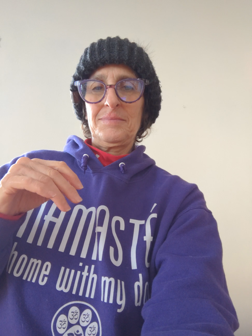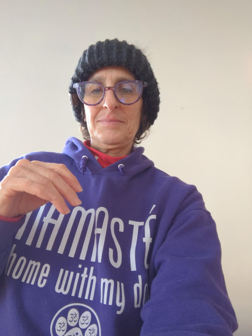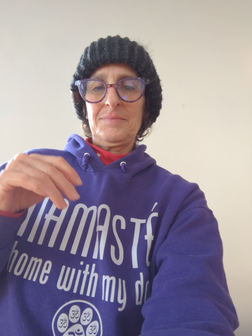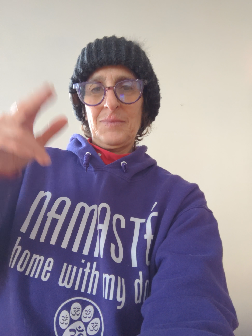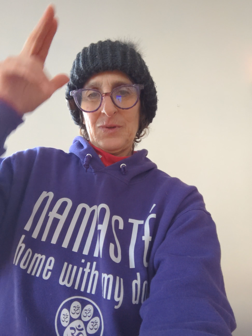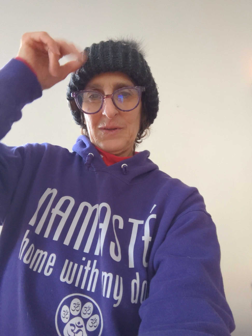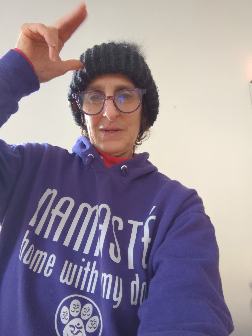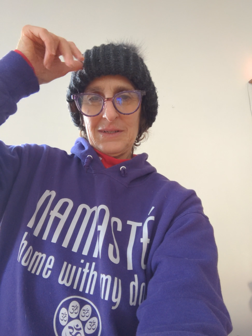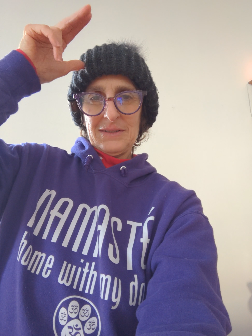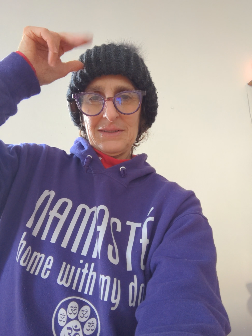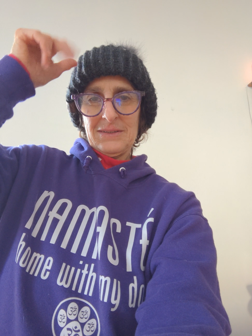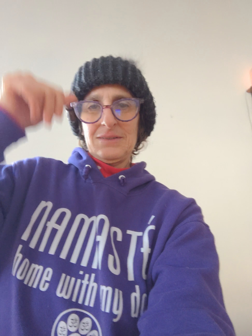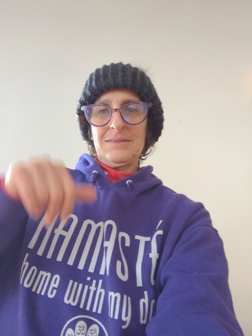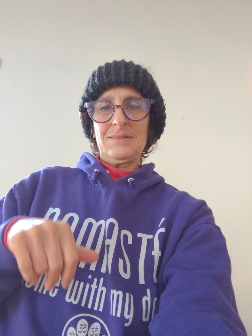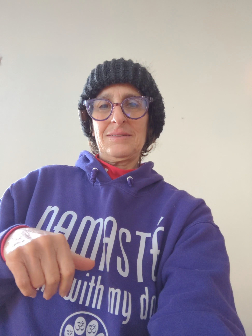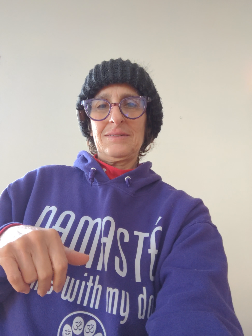horse